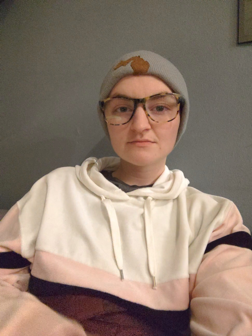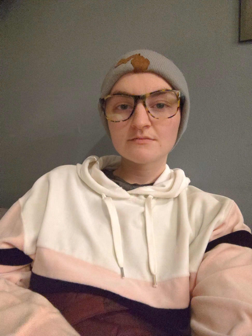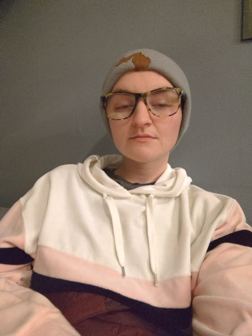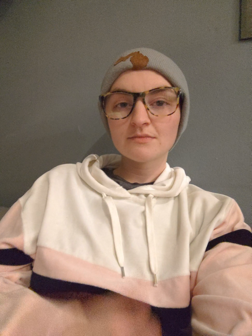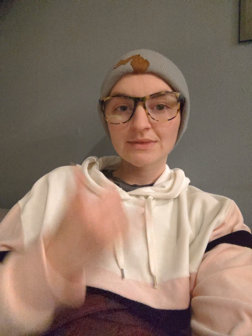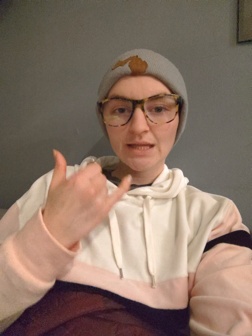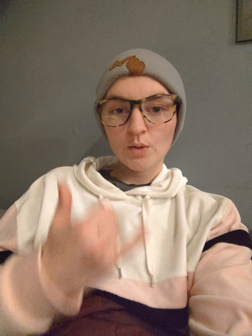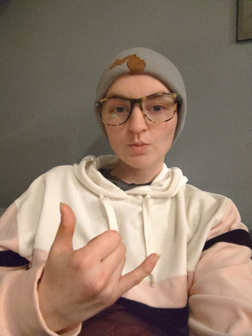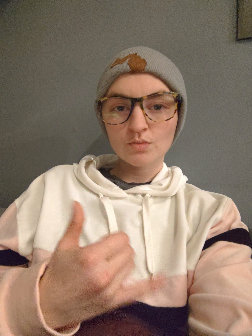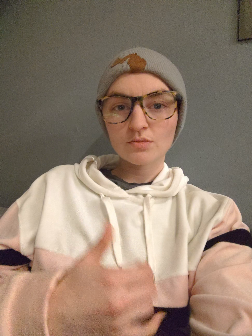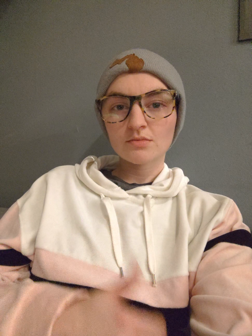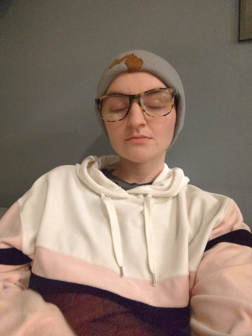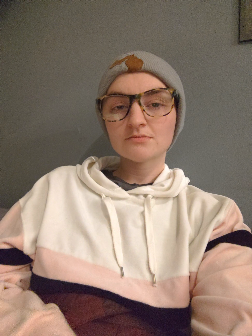now